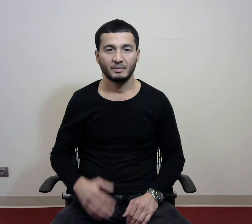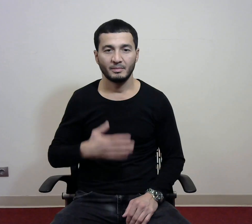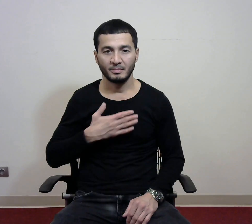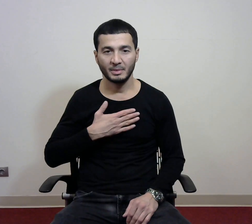mənim